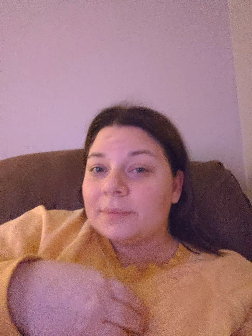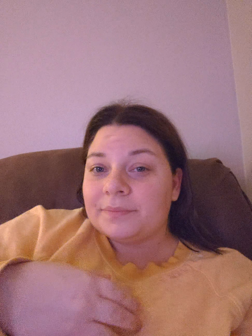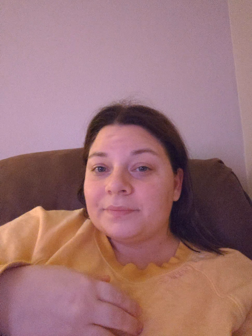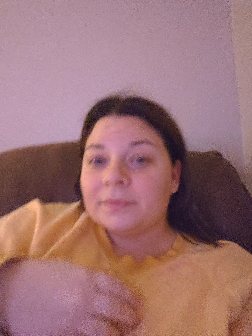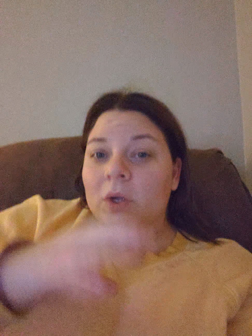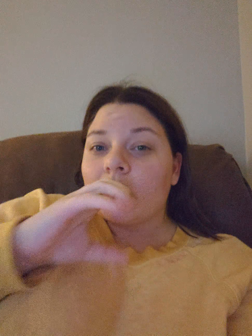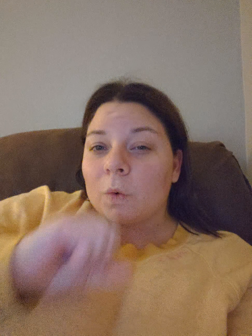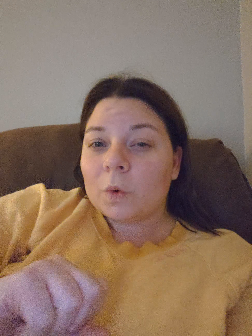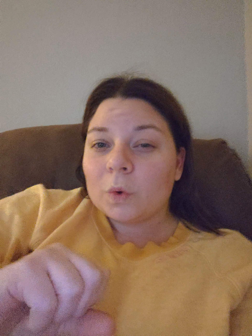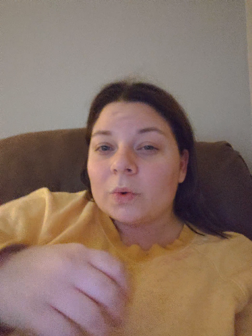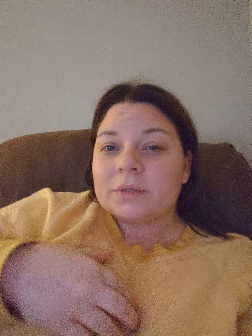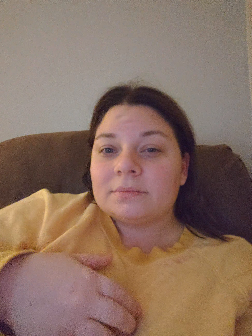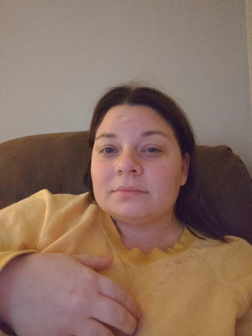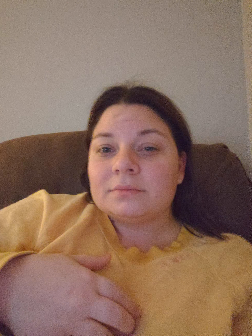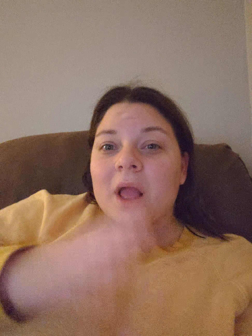old